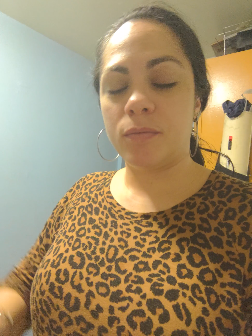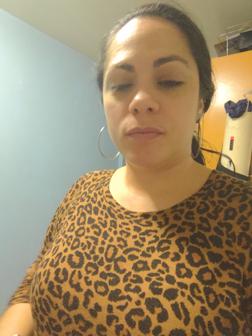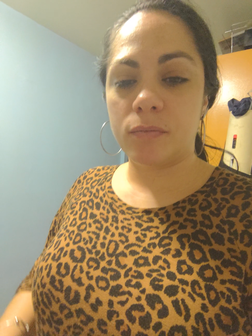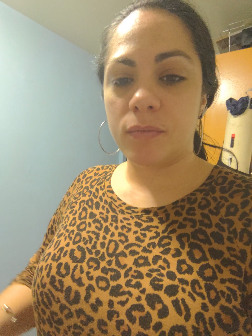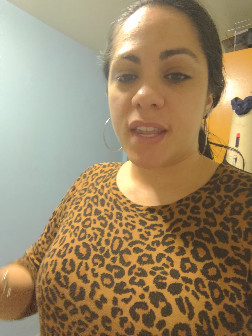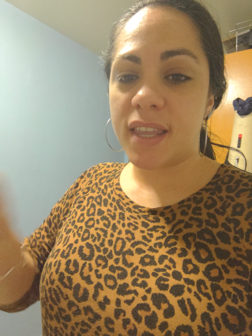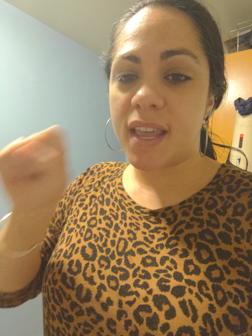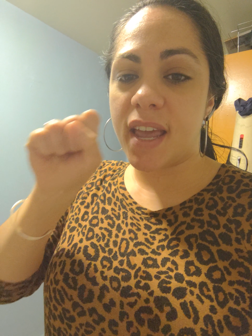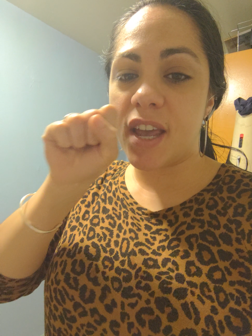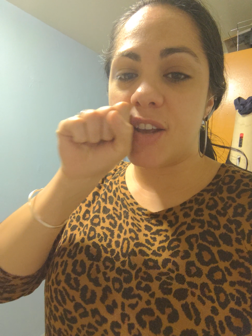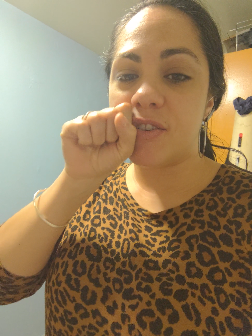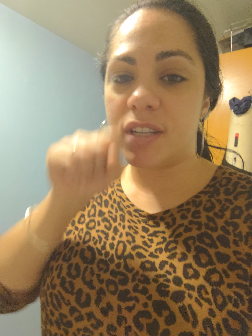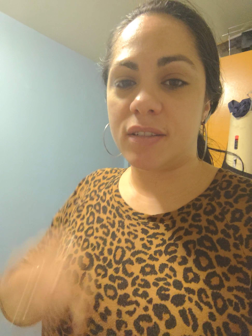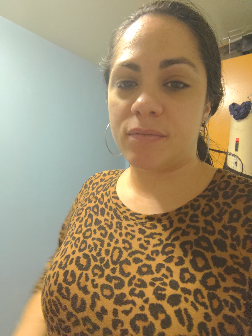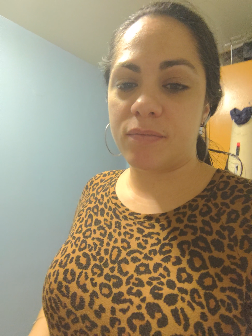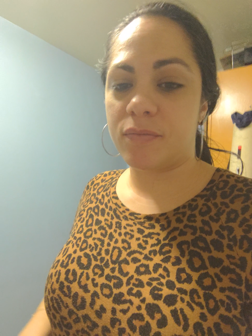carrot